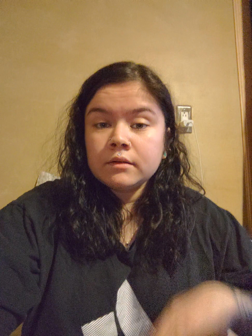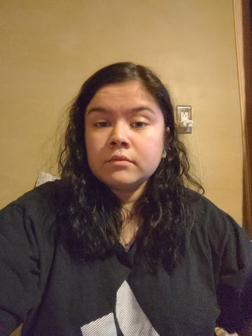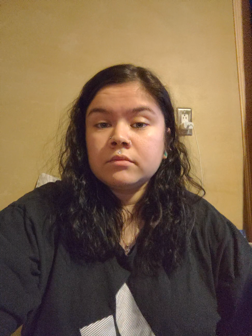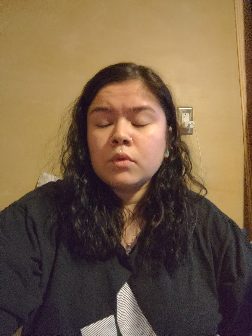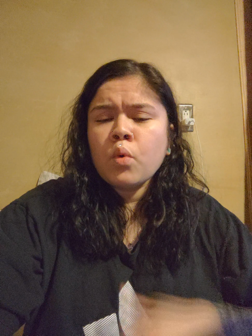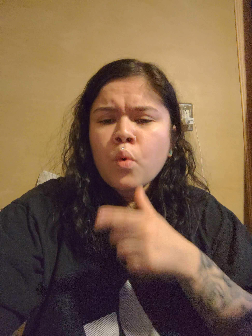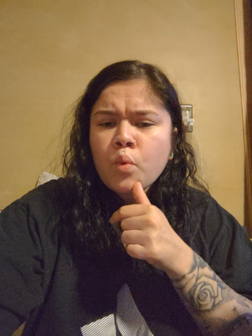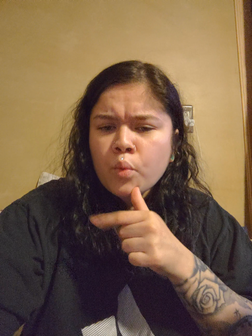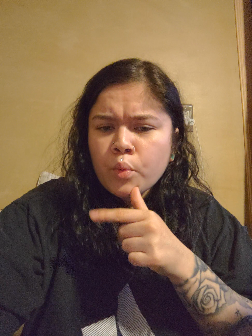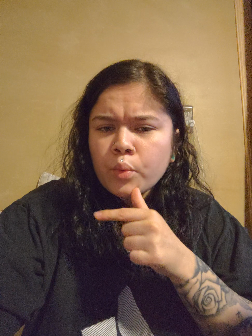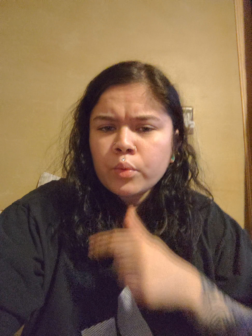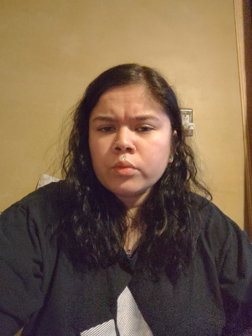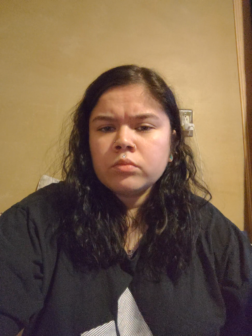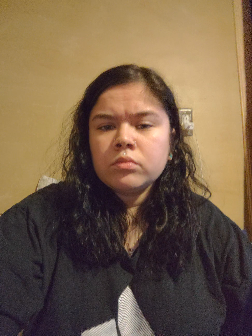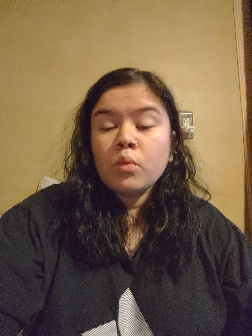who